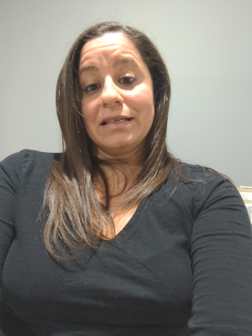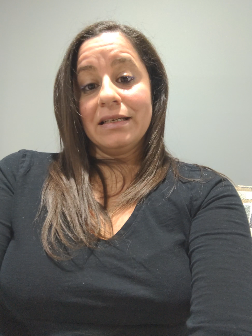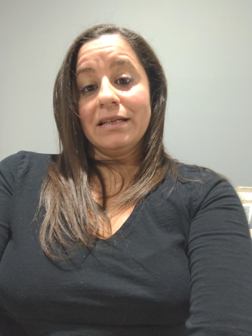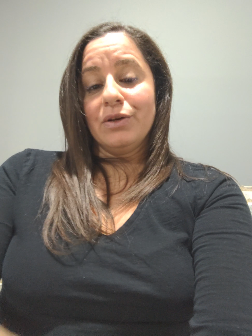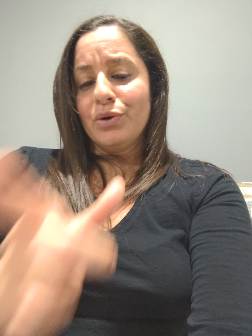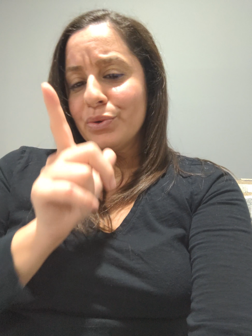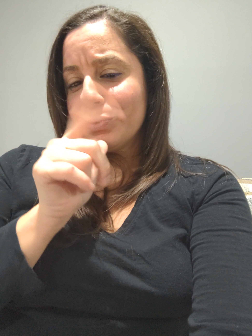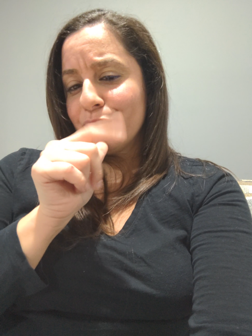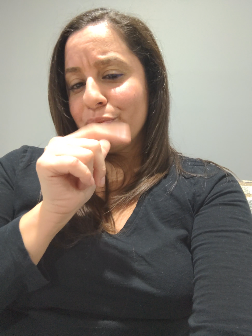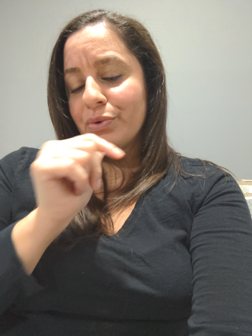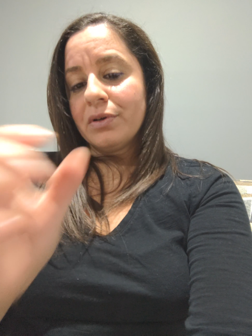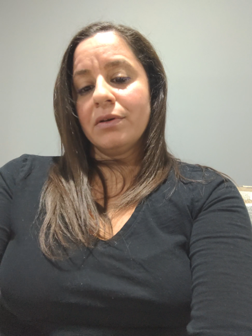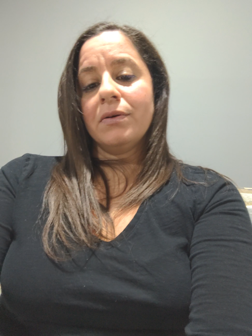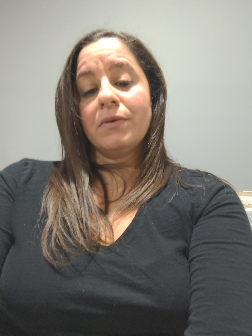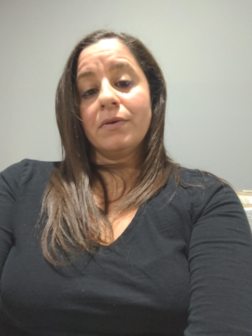who